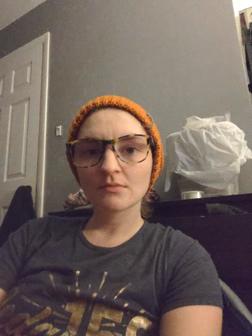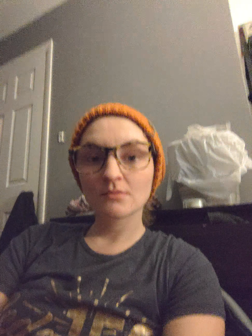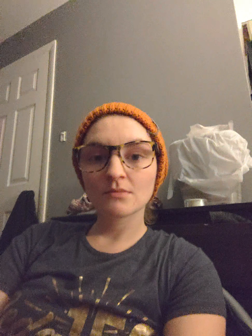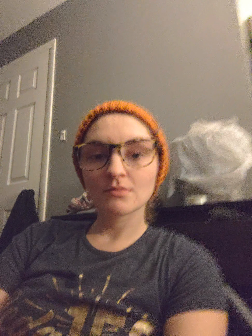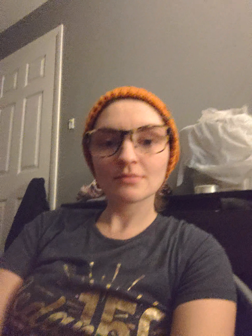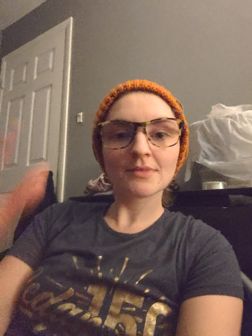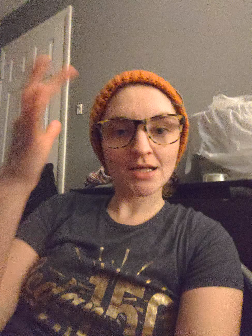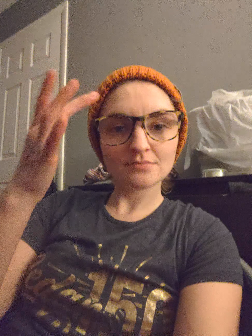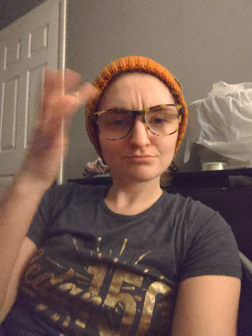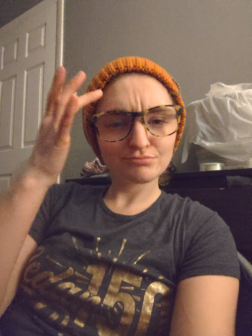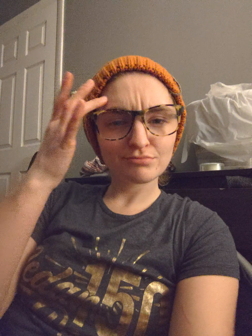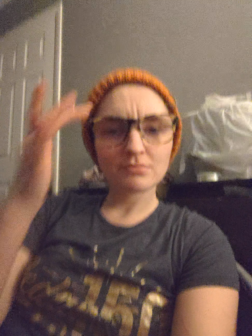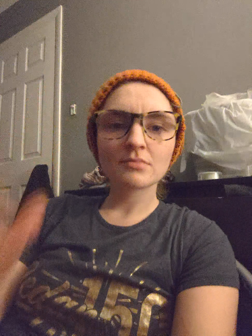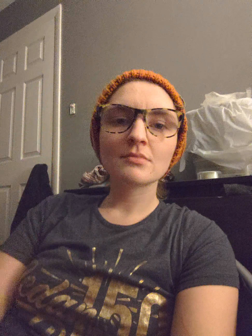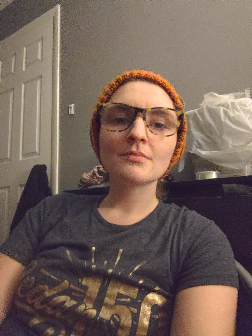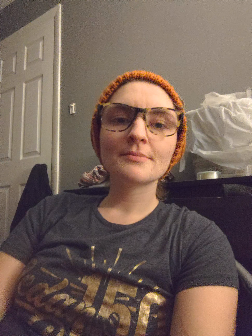sick